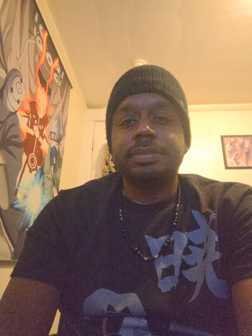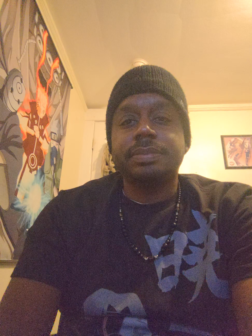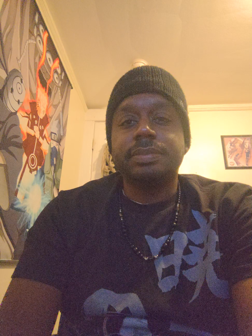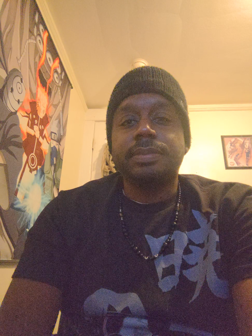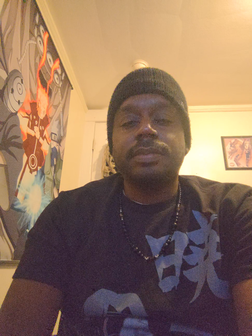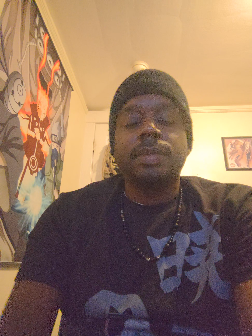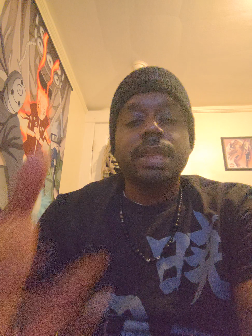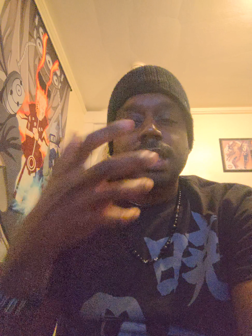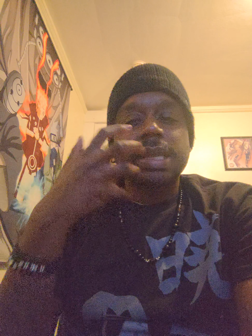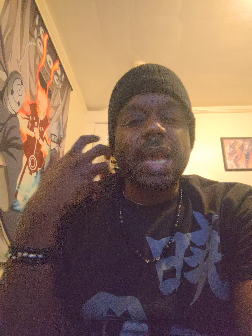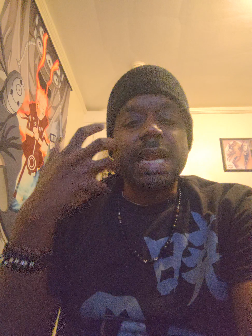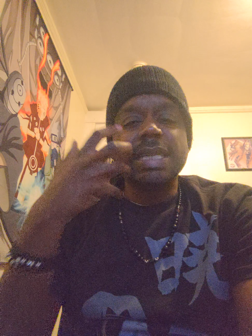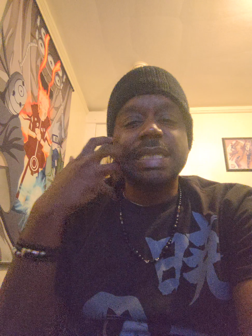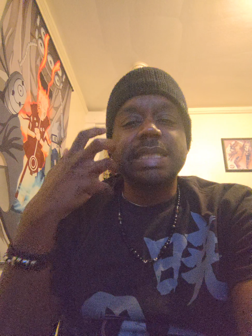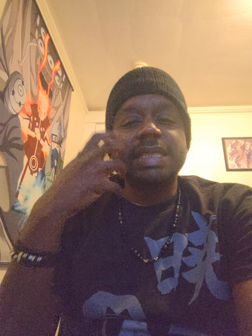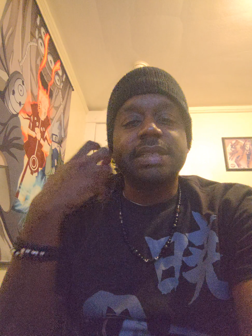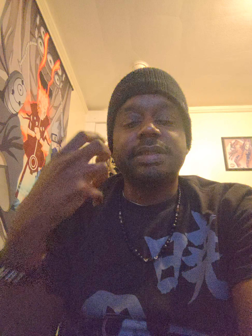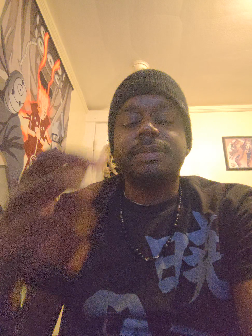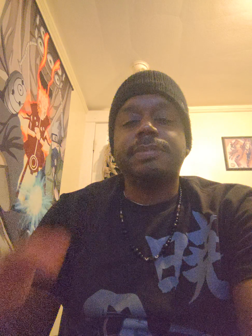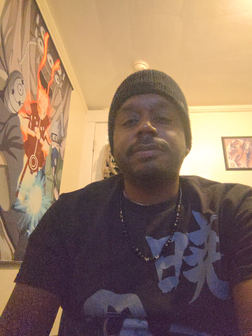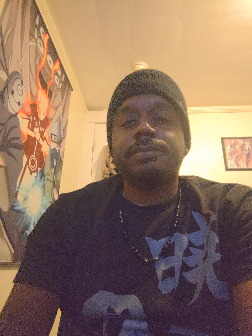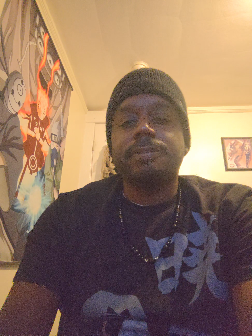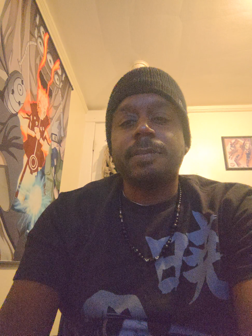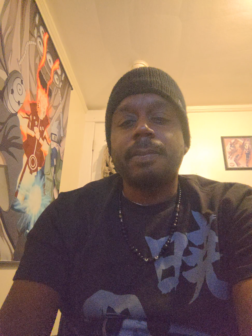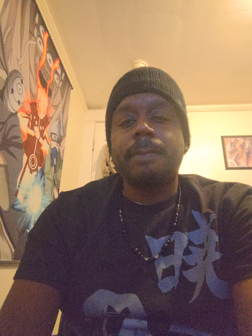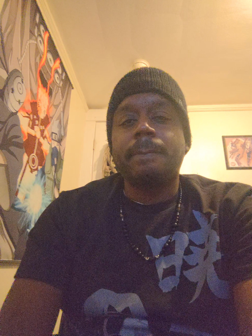tiger